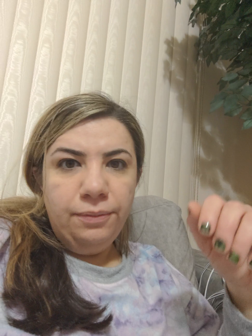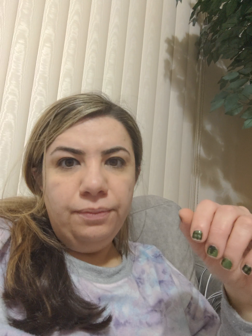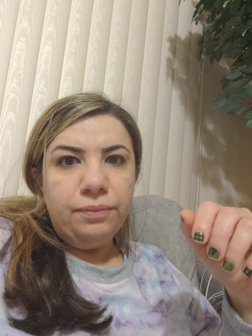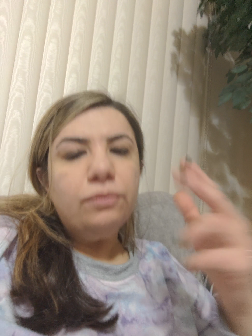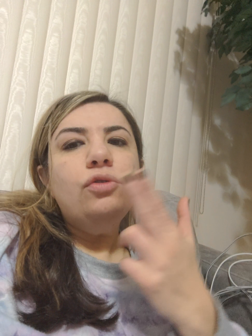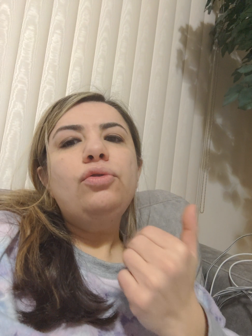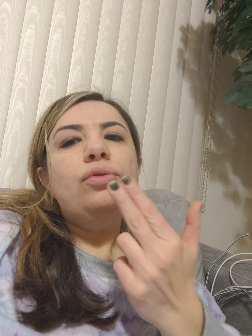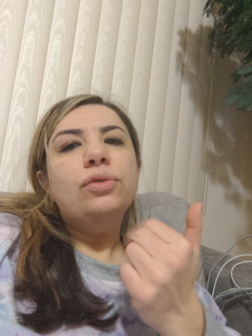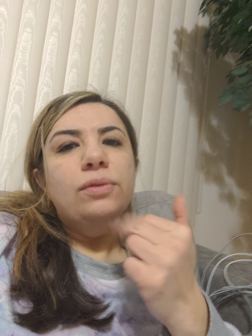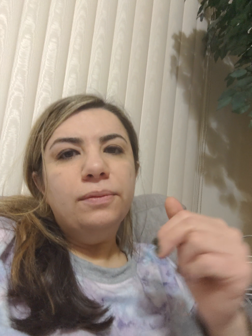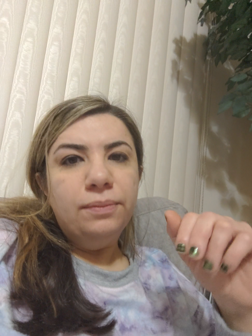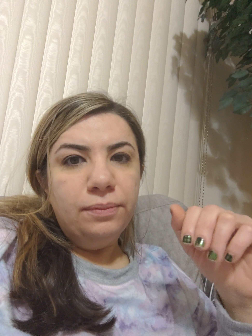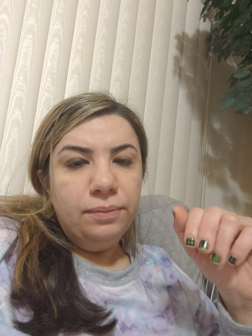cute